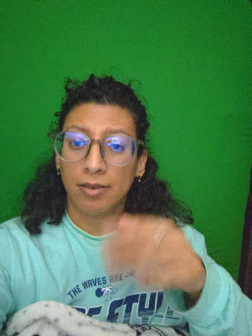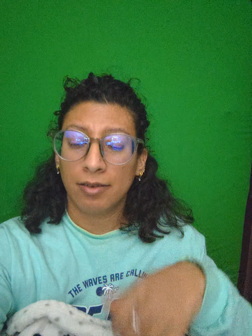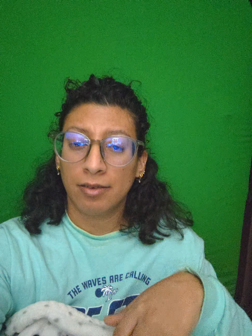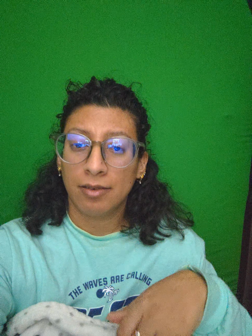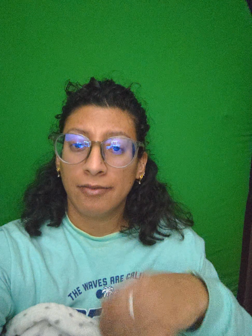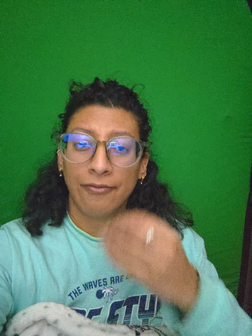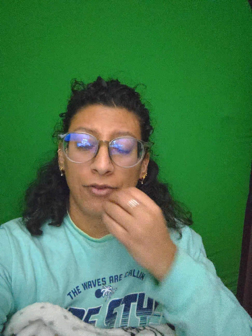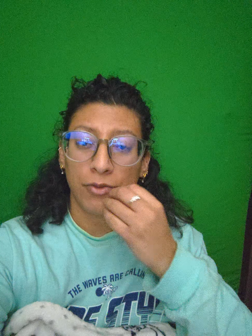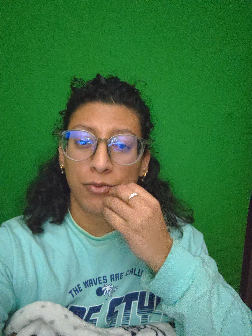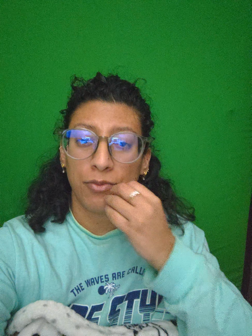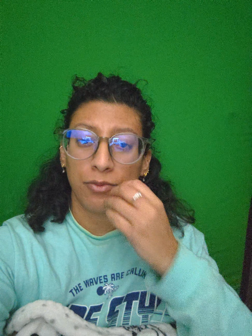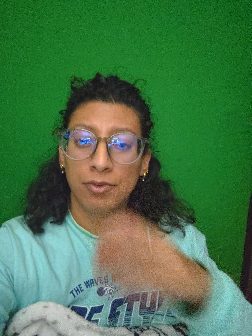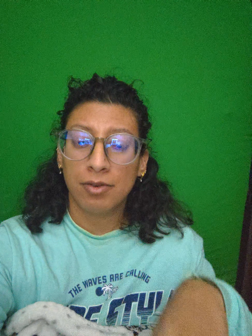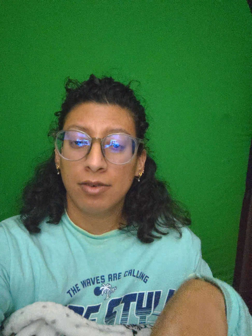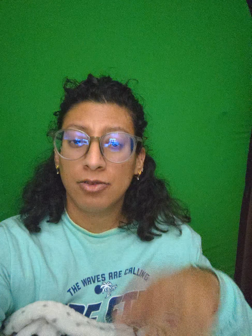food